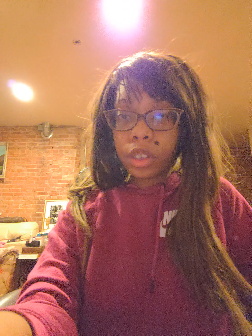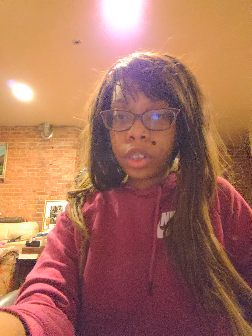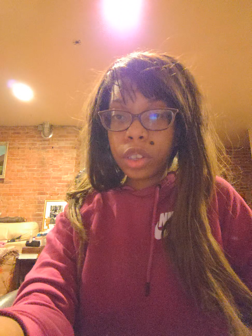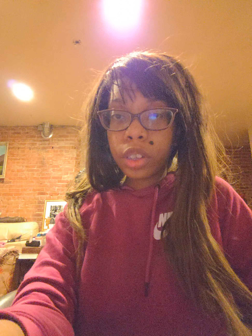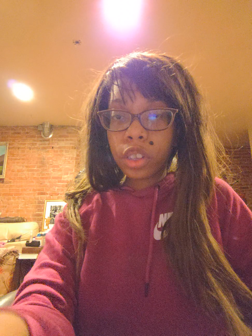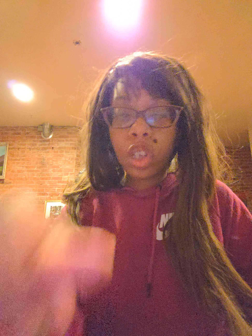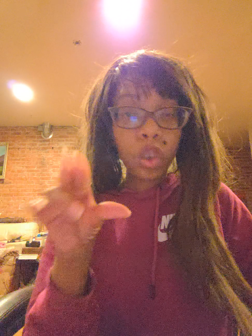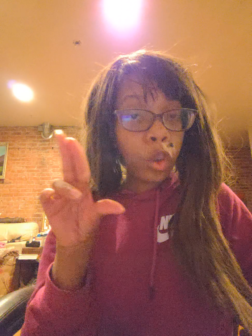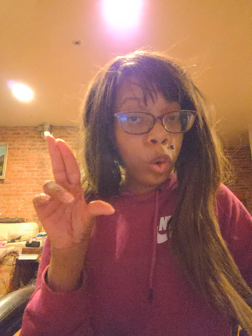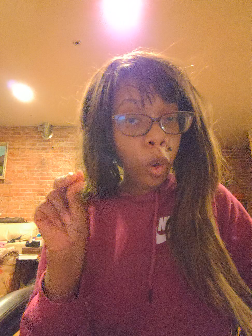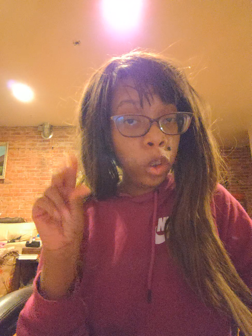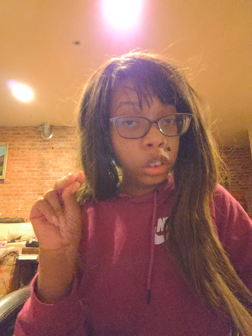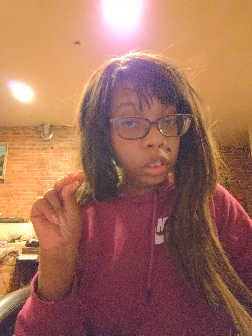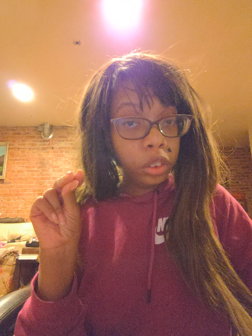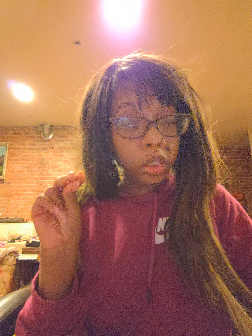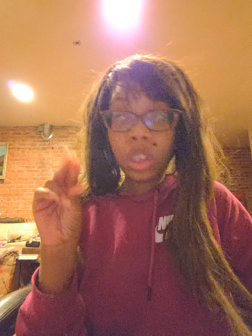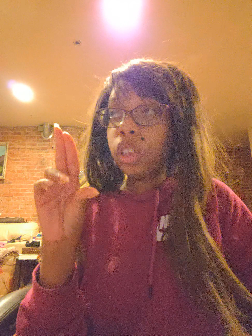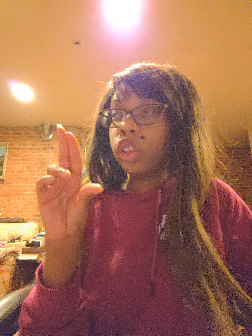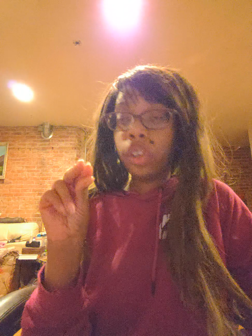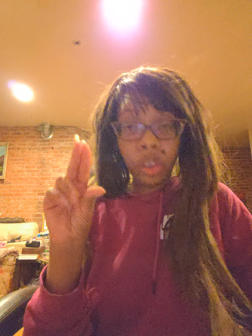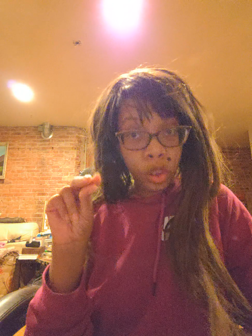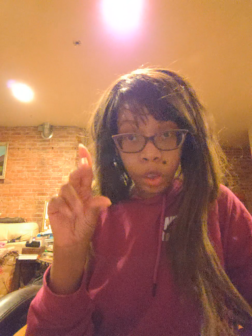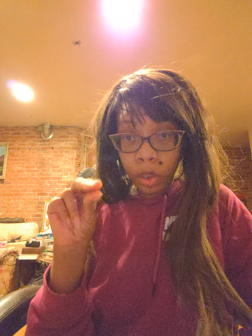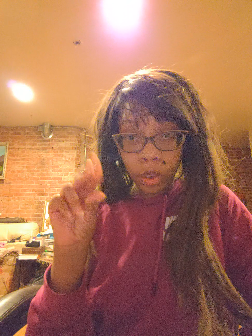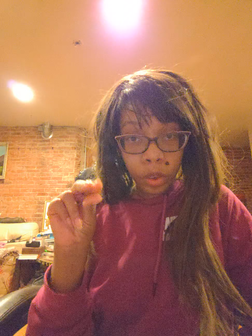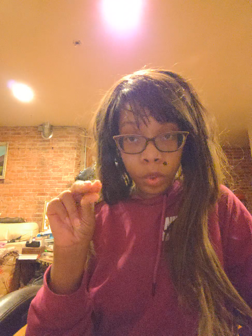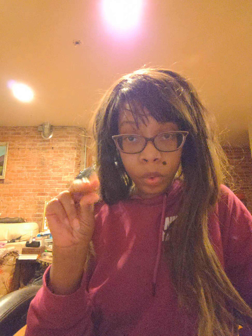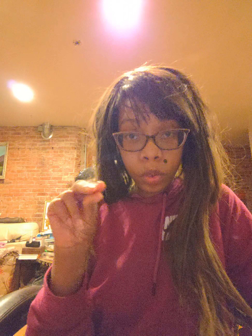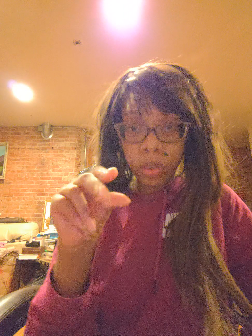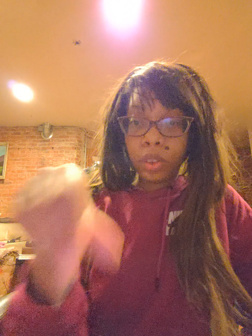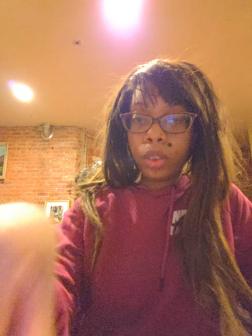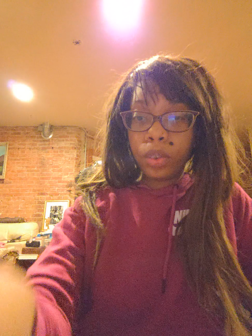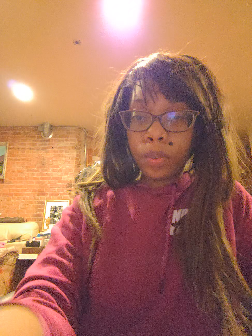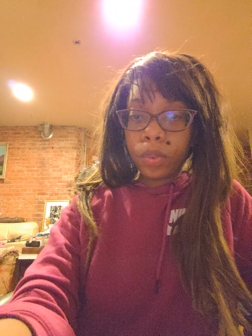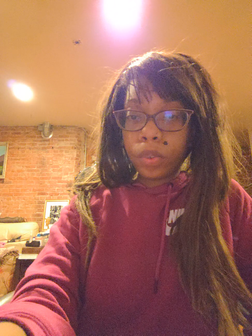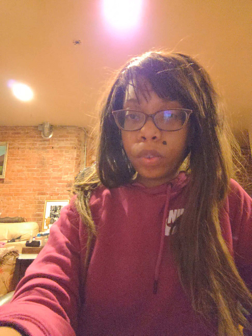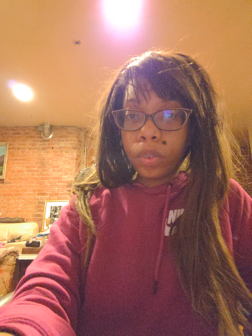no